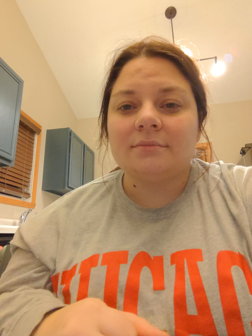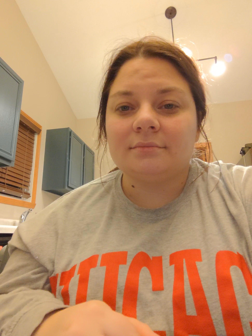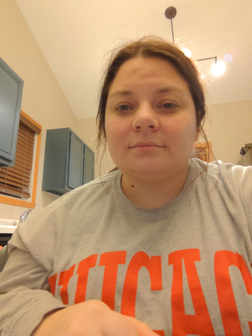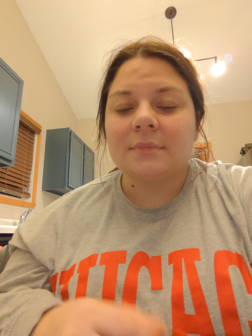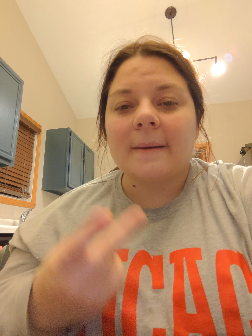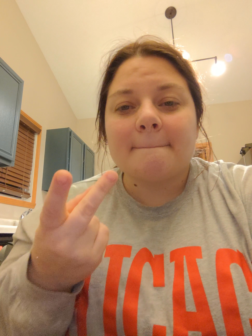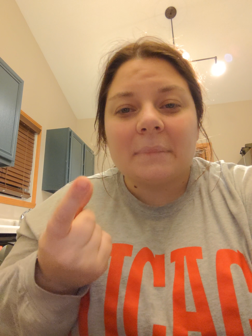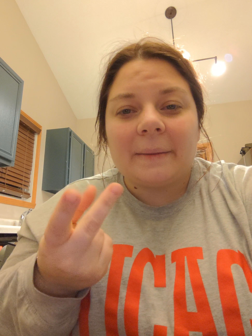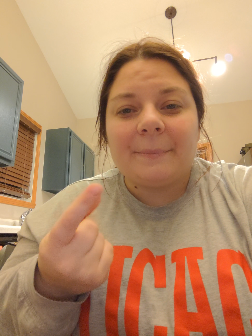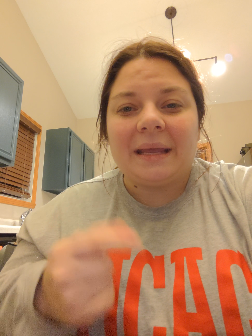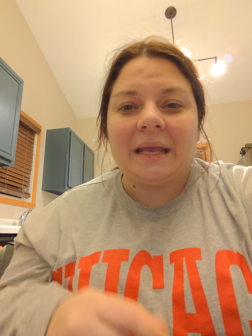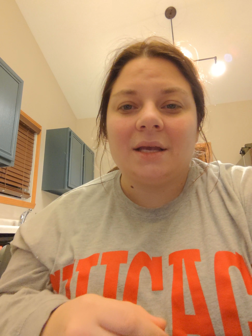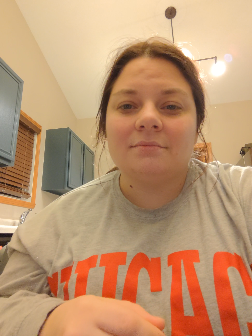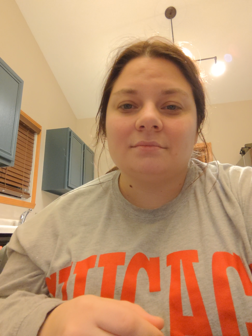puppy